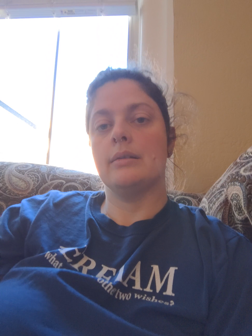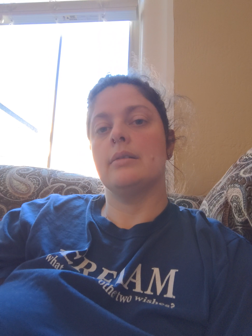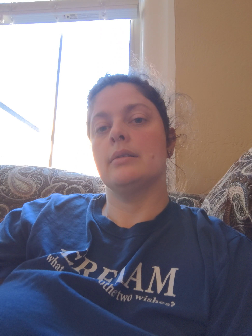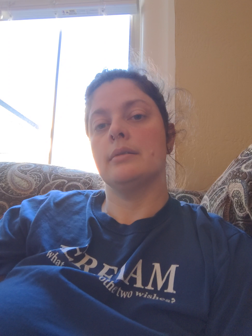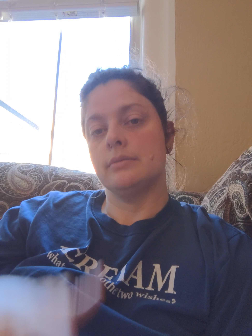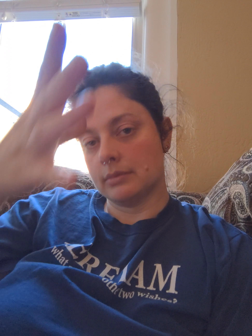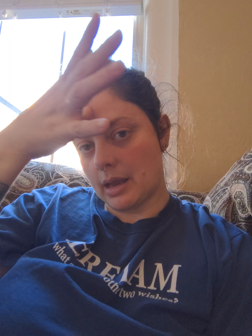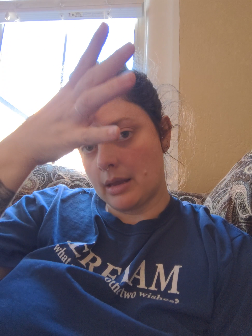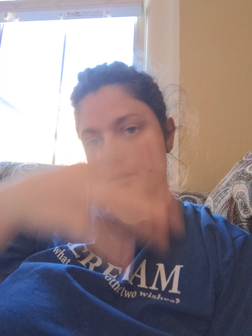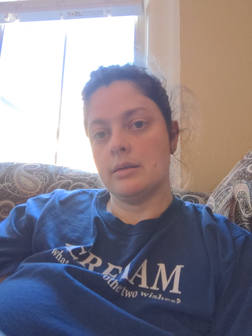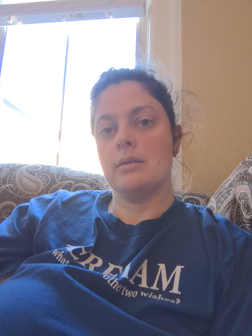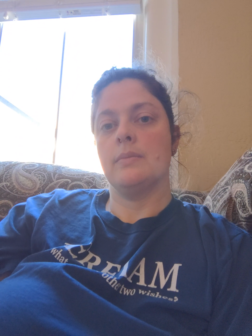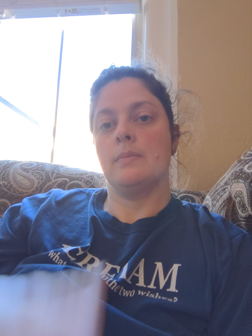dad